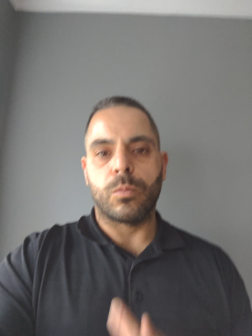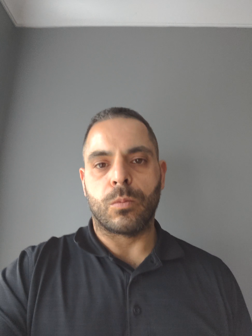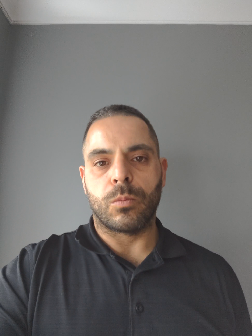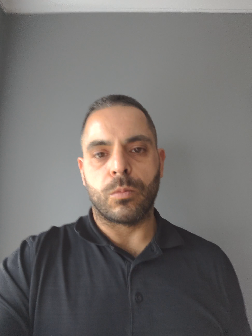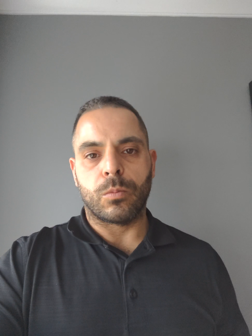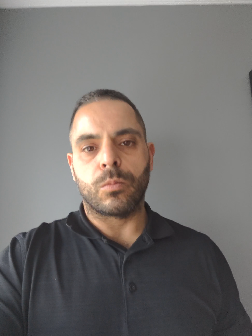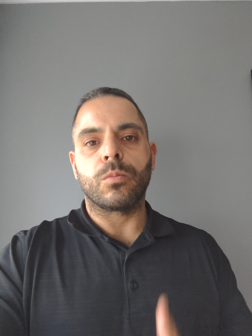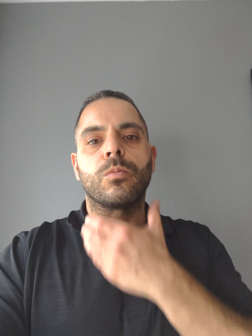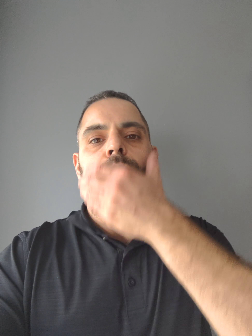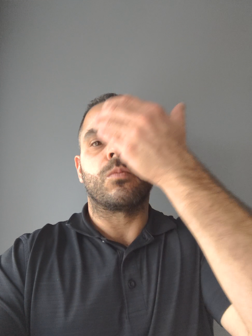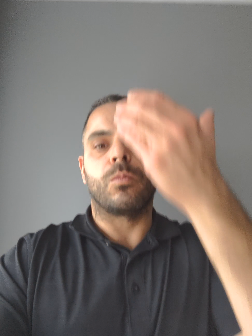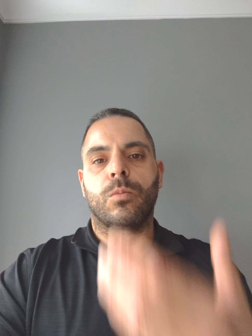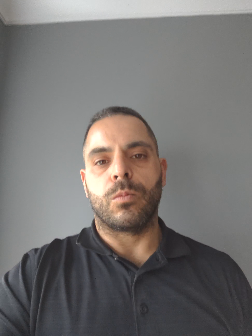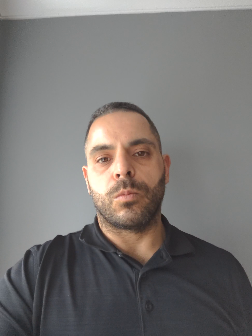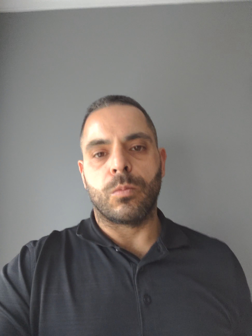giraffe